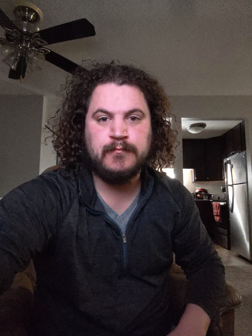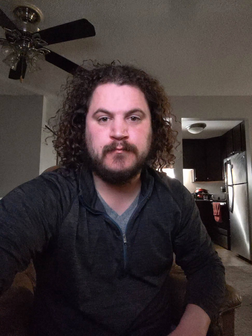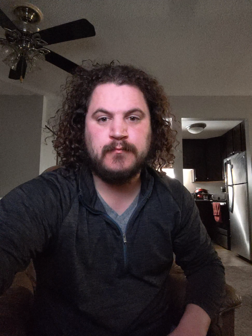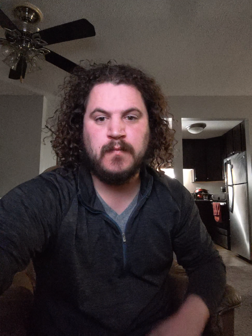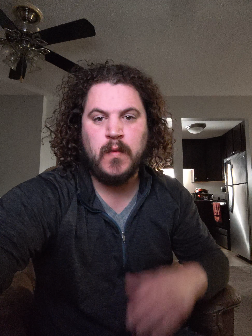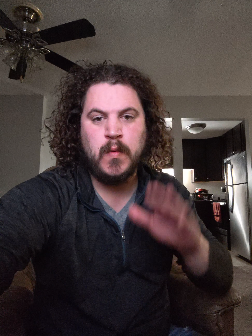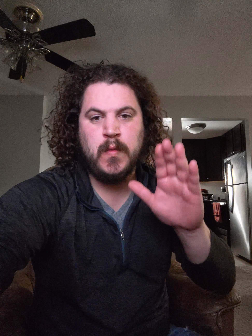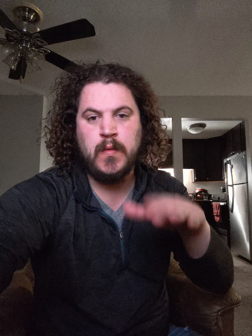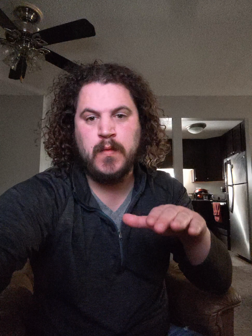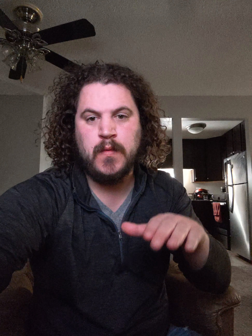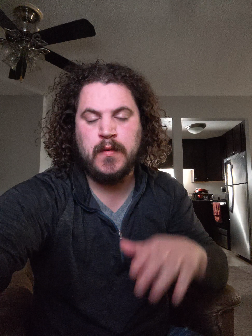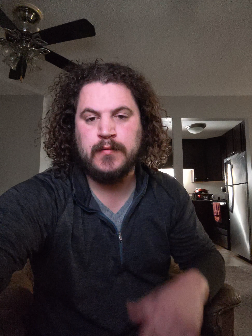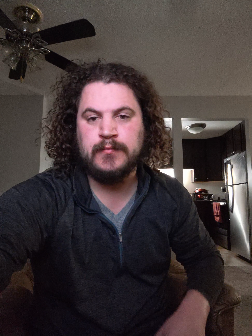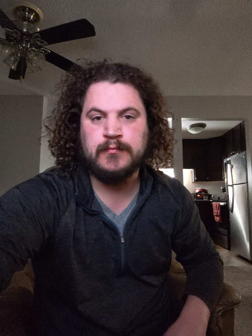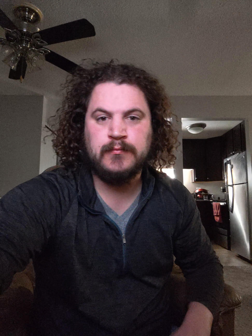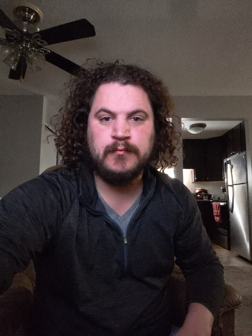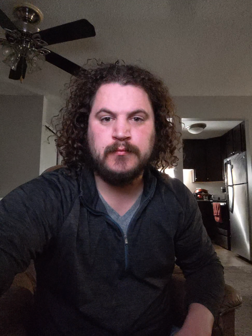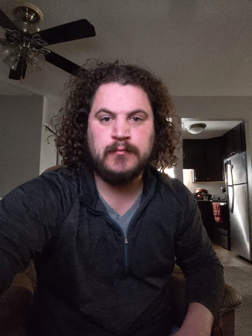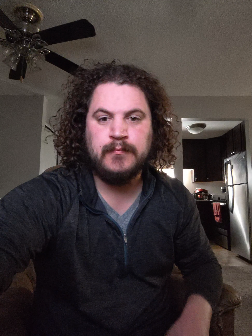on